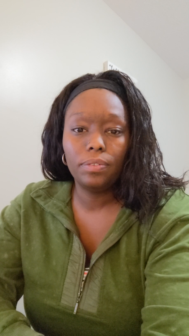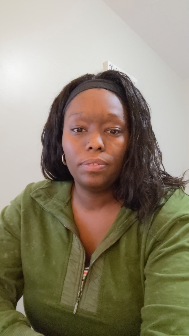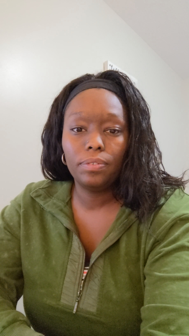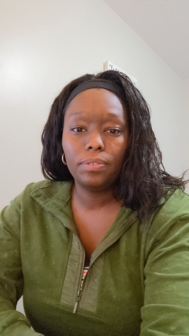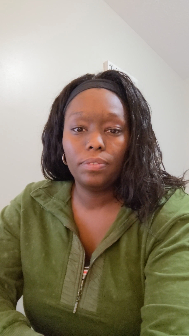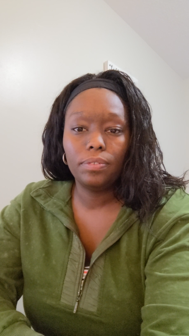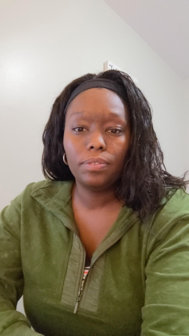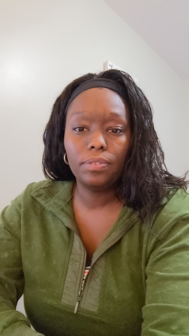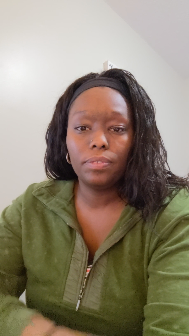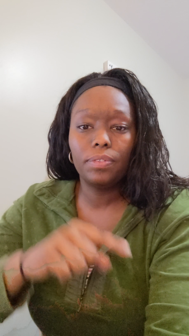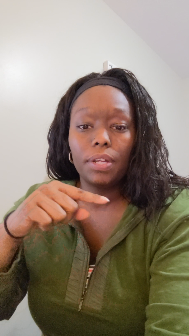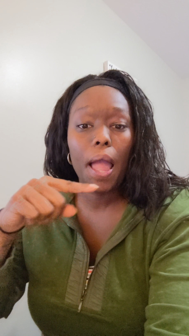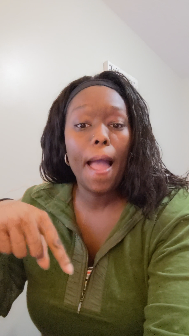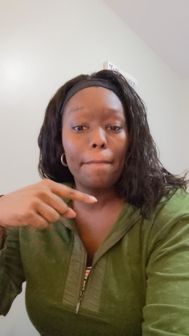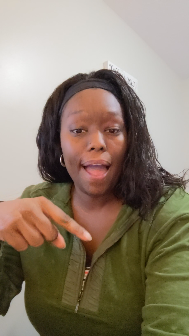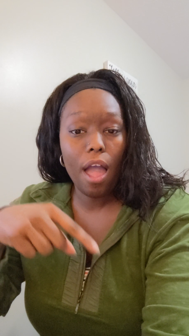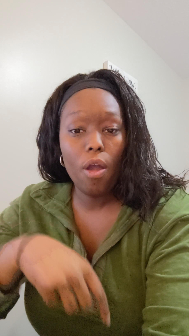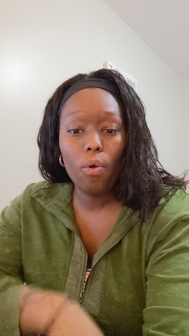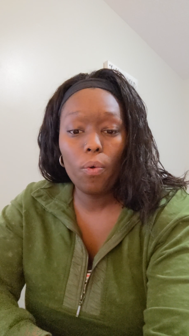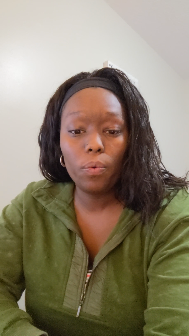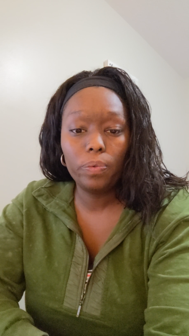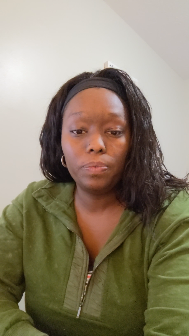about